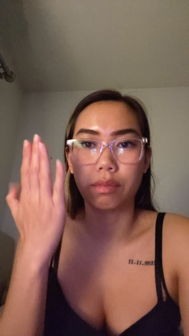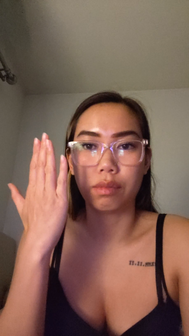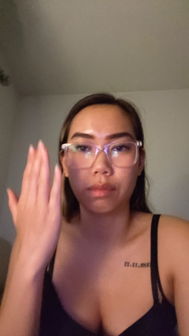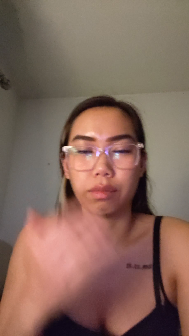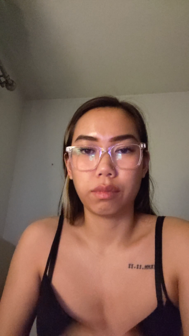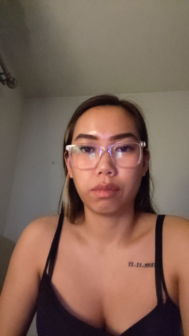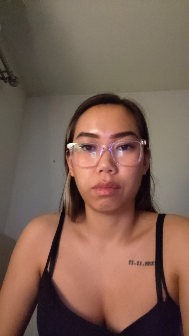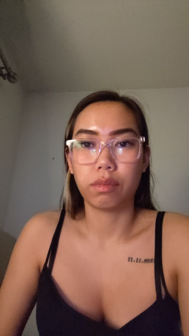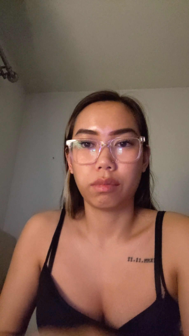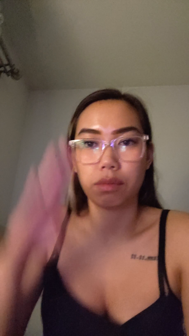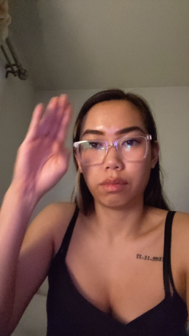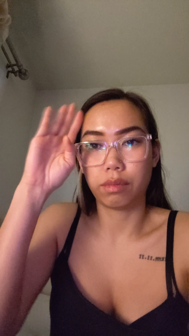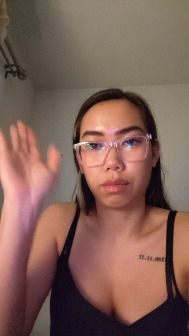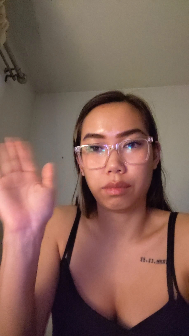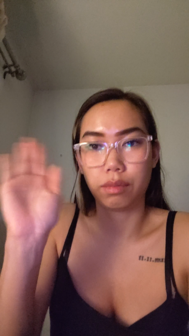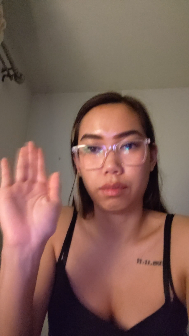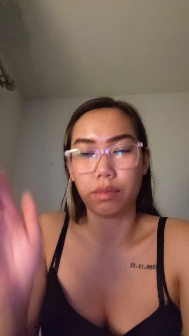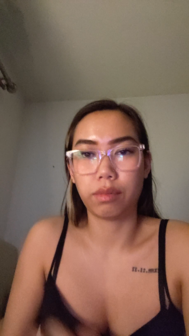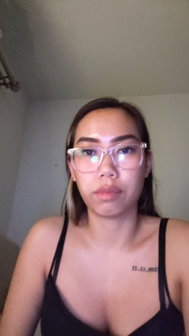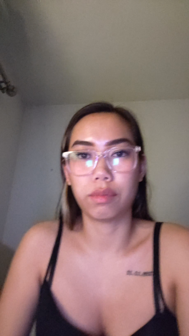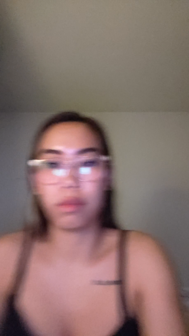hi